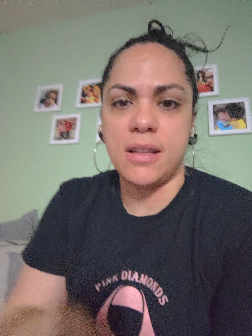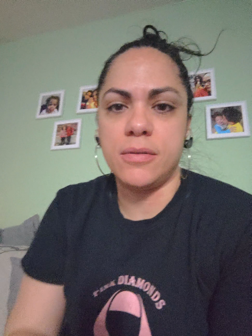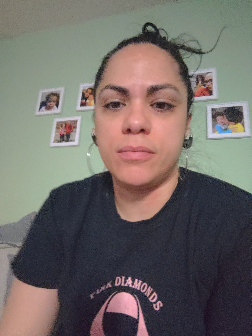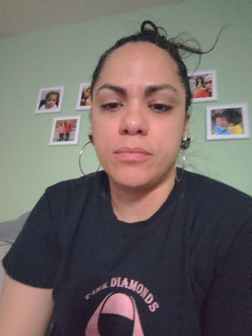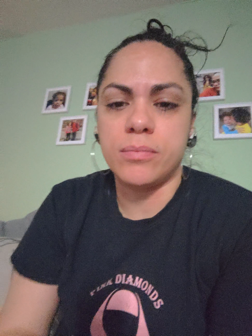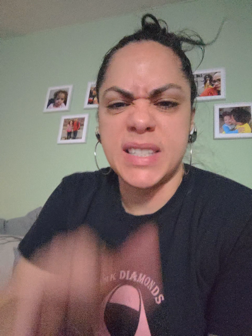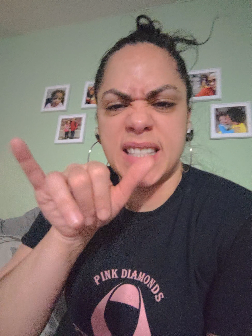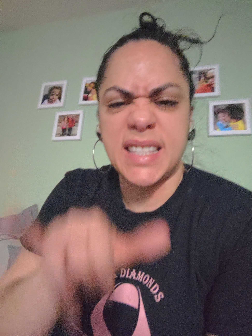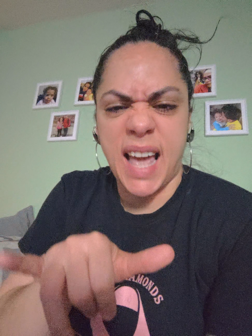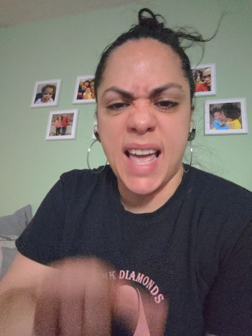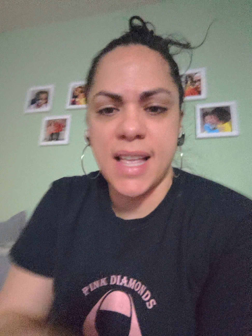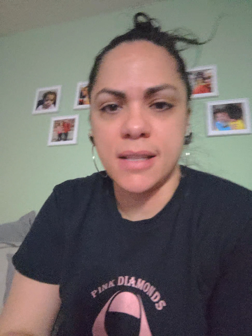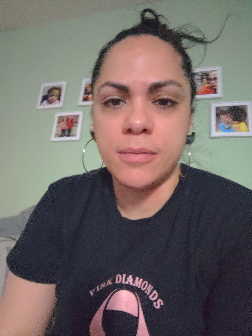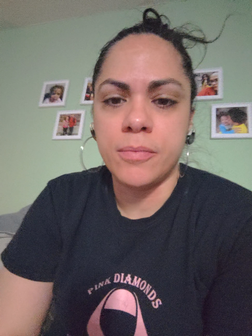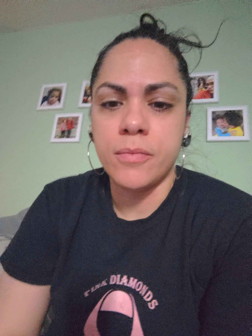stay